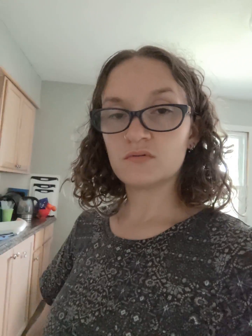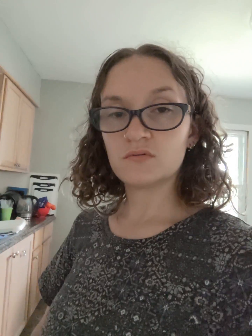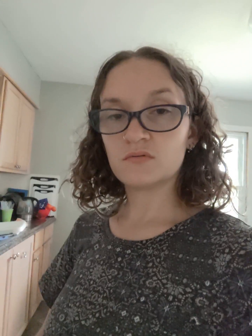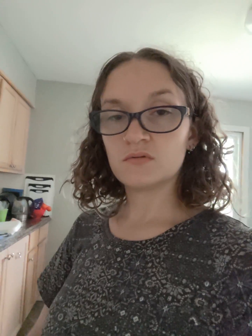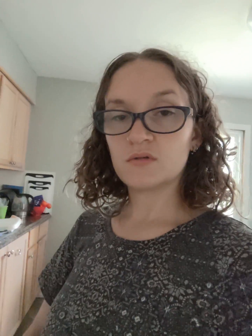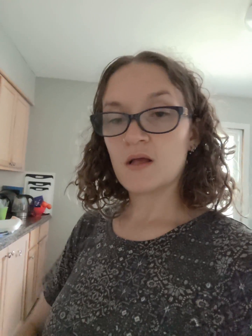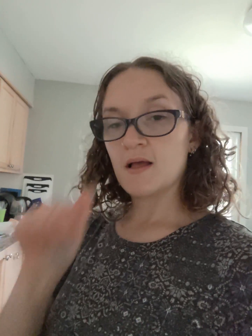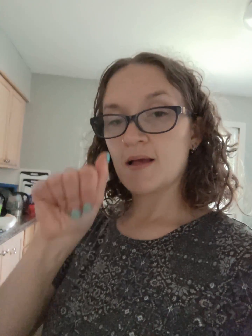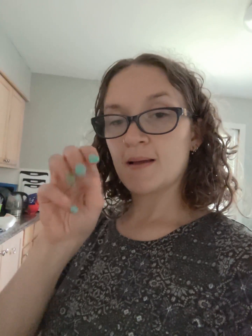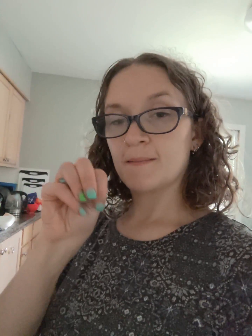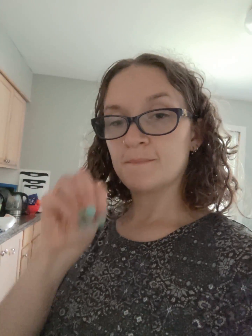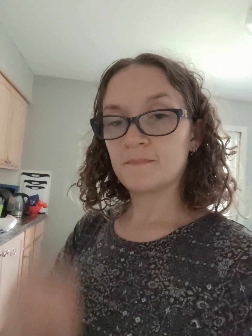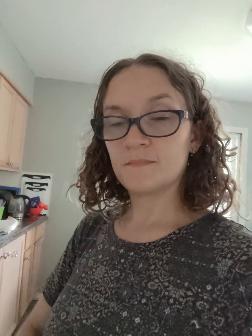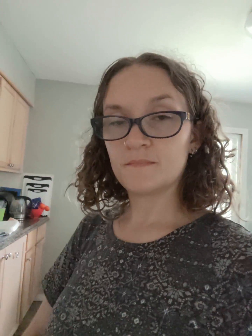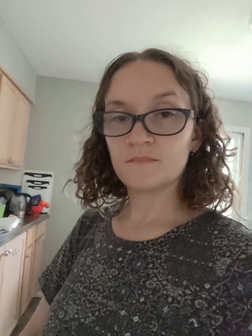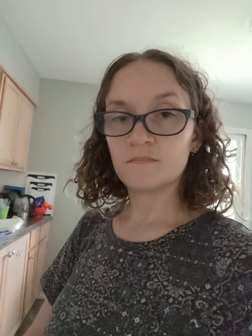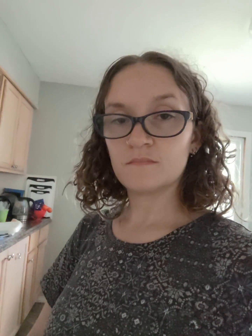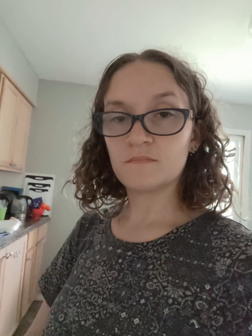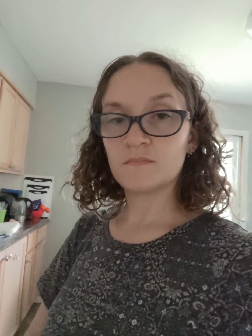am